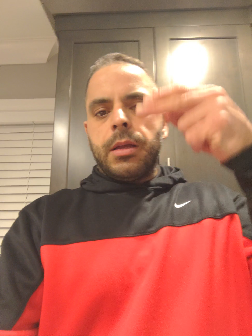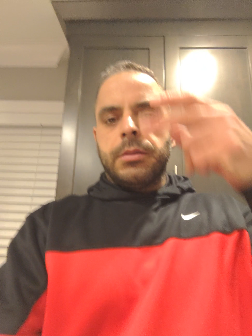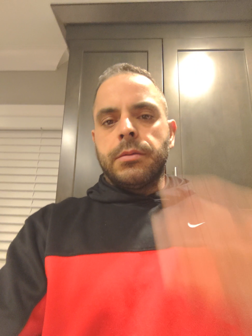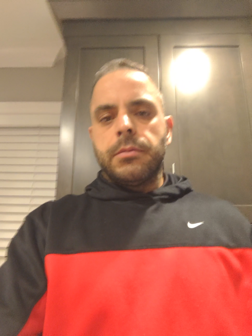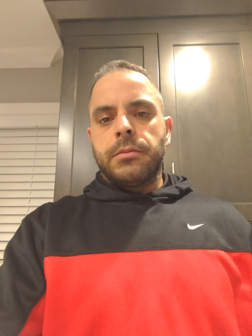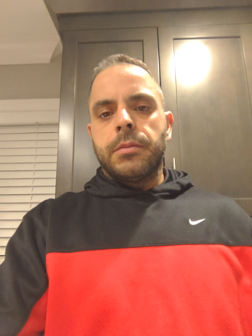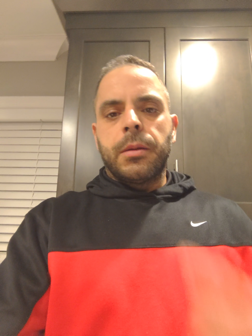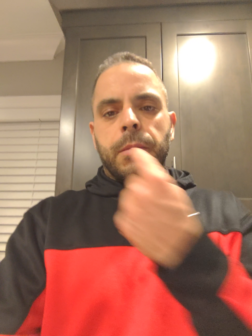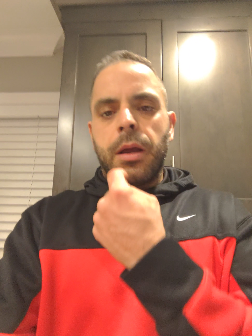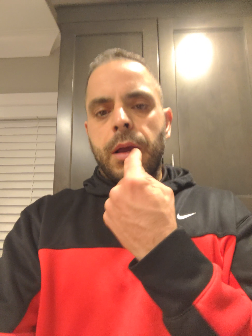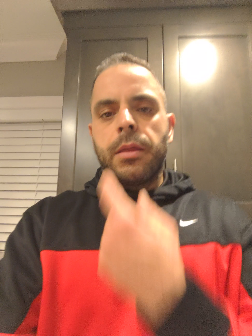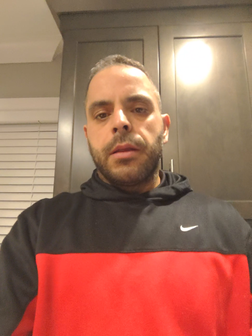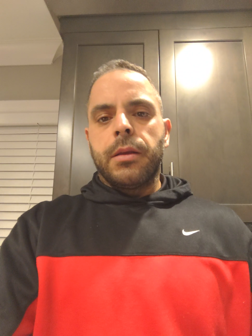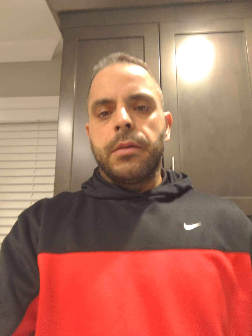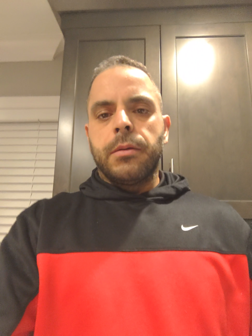mouth